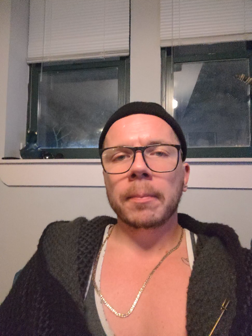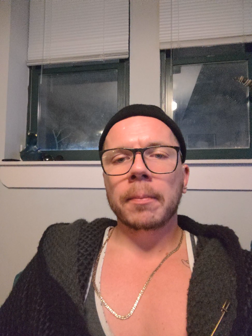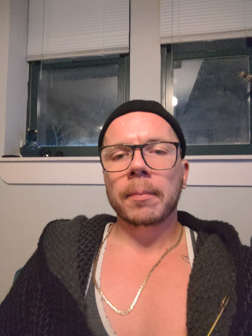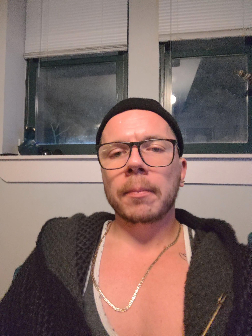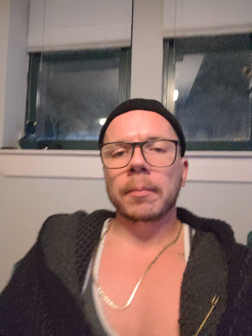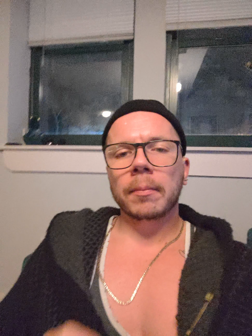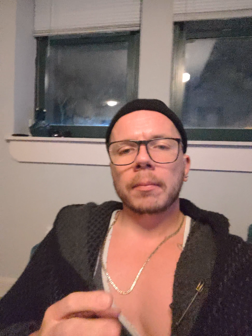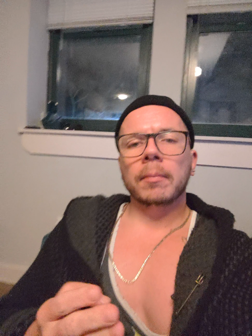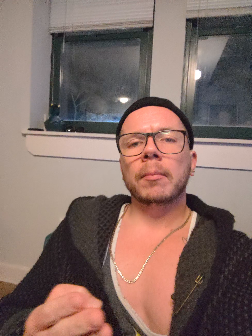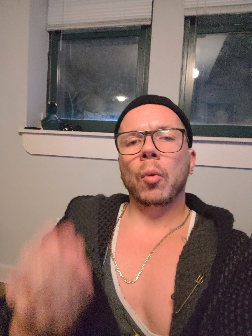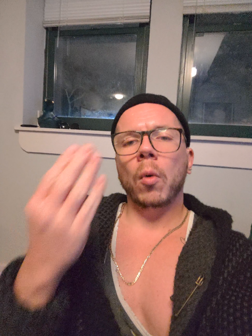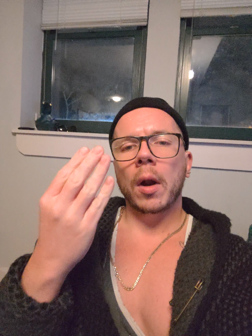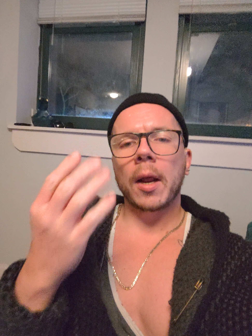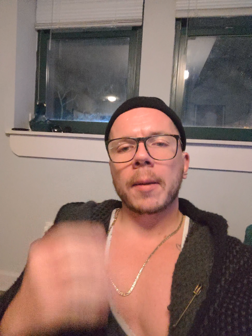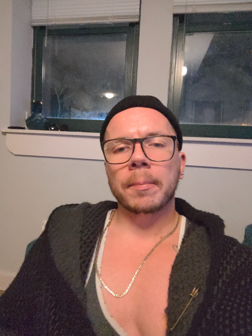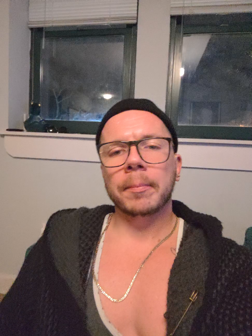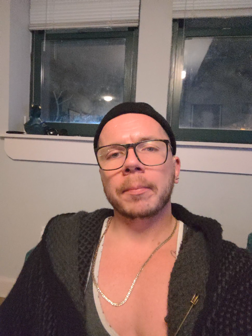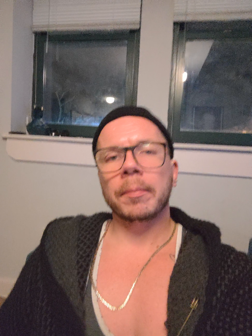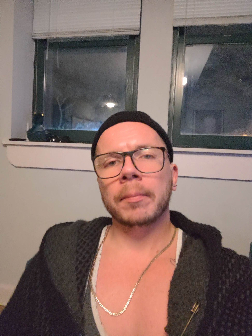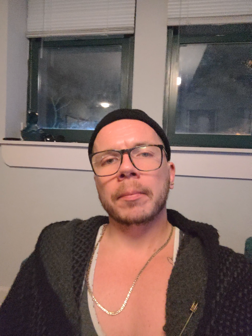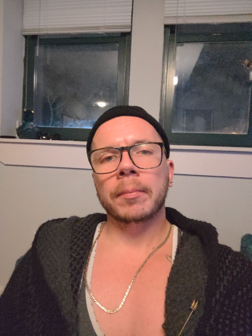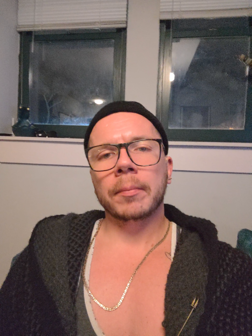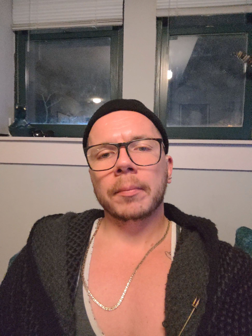morning